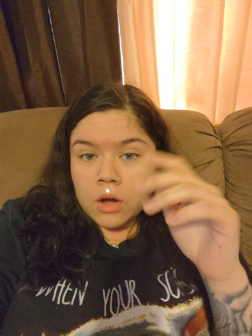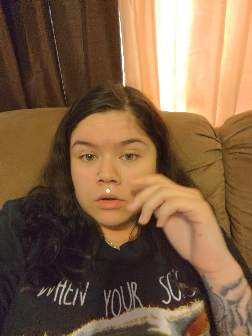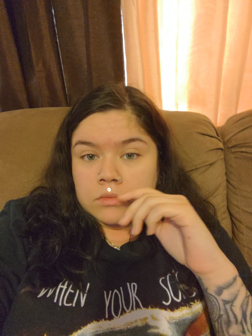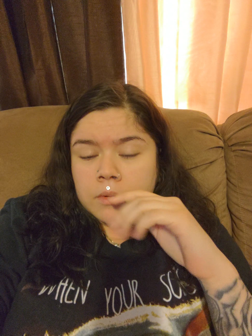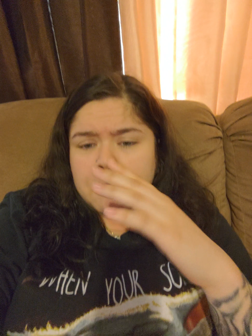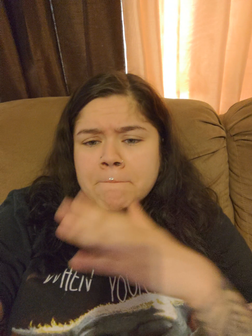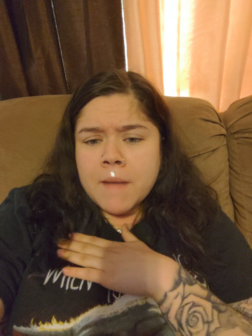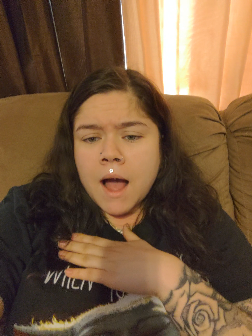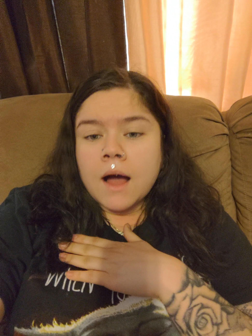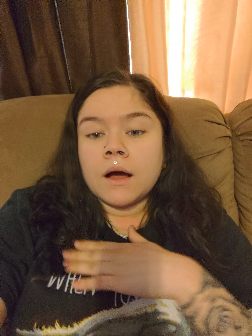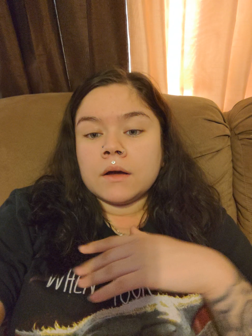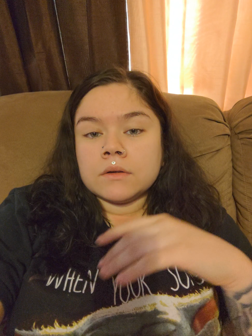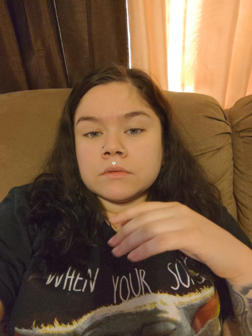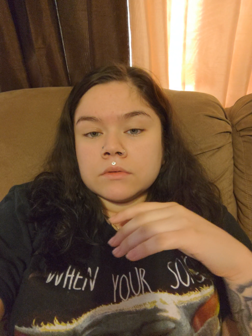my